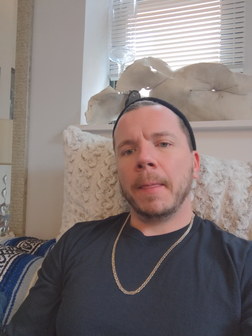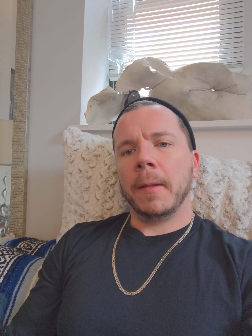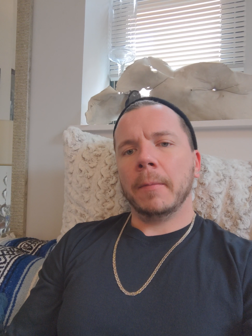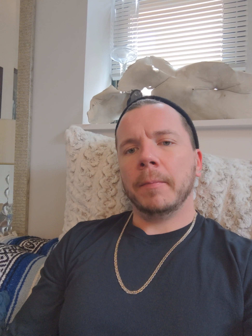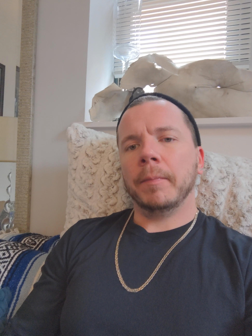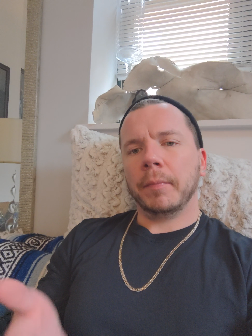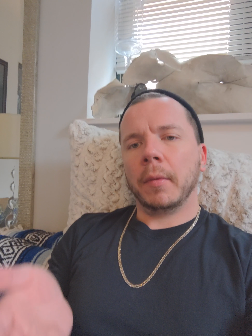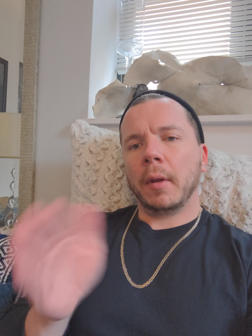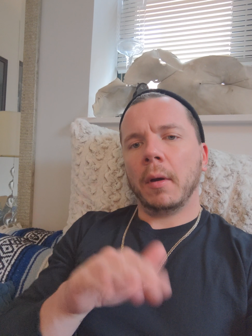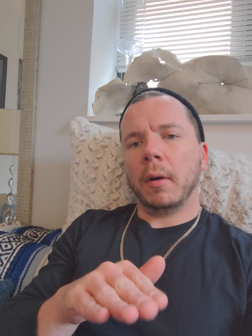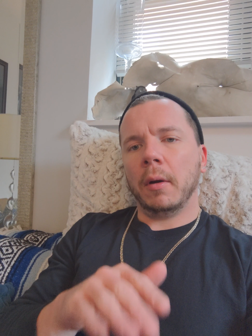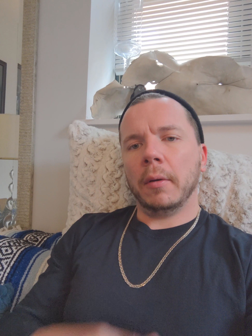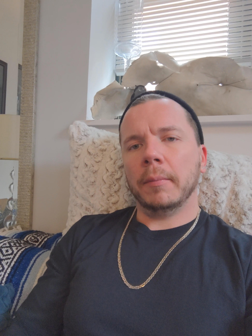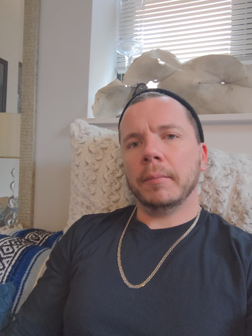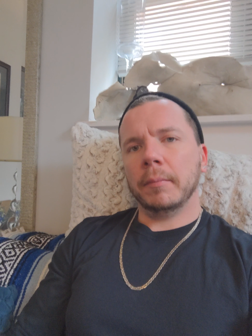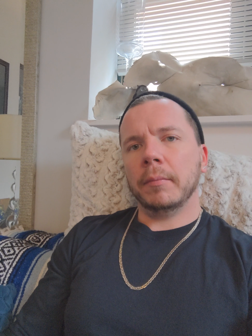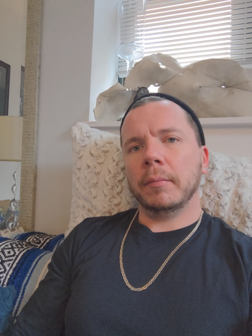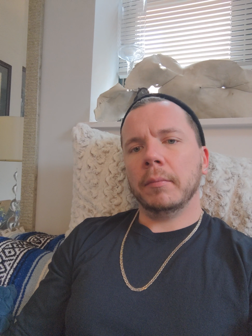on